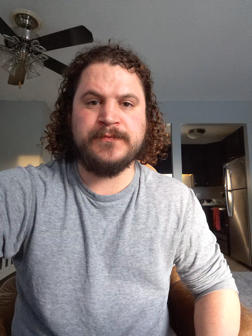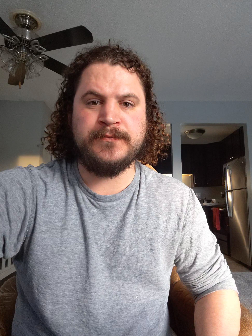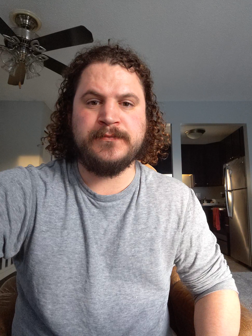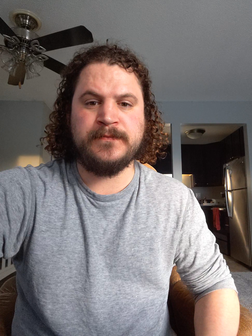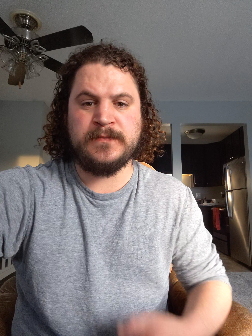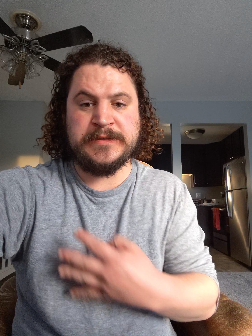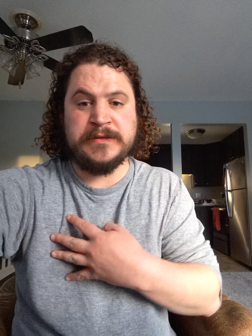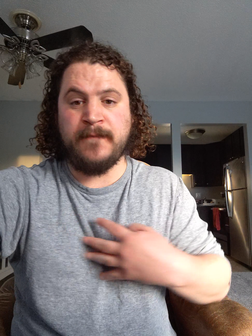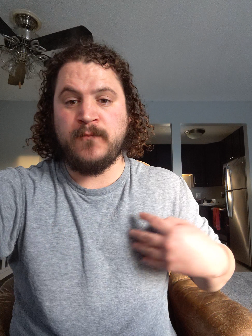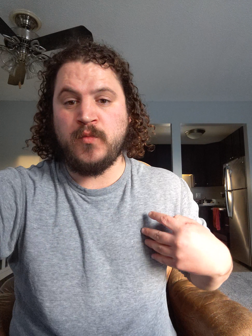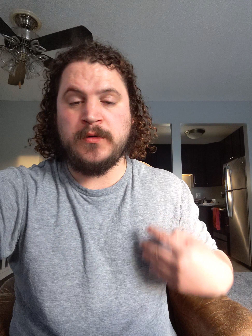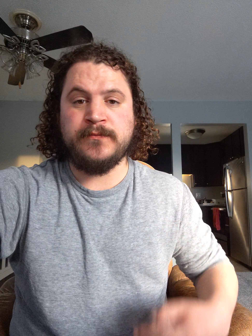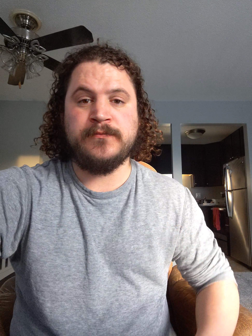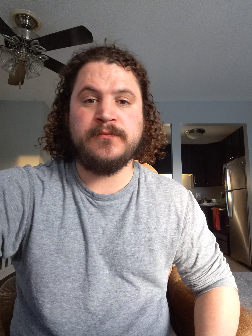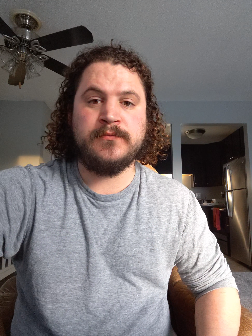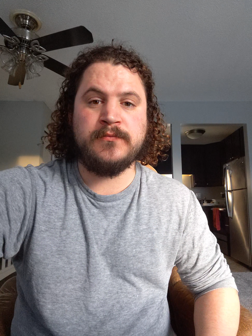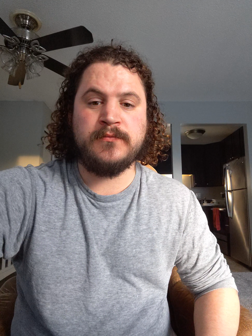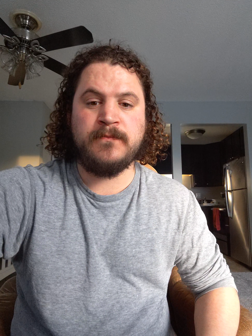zebra